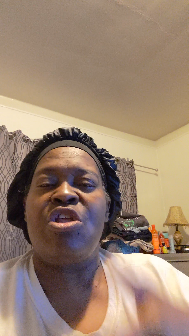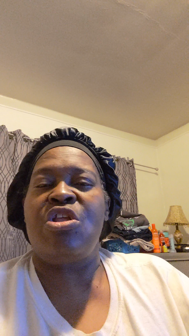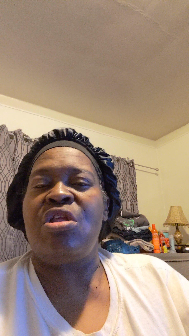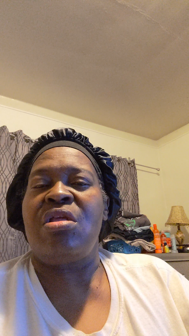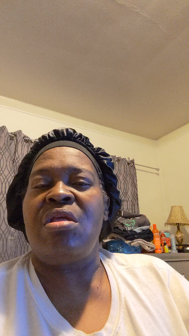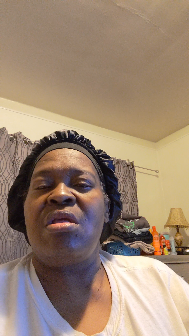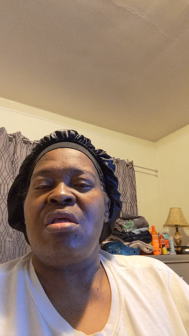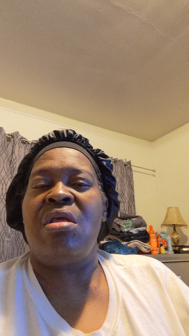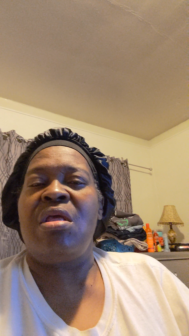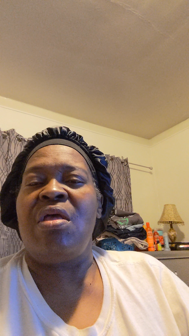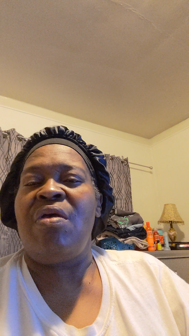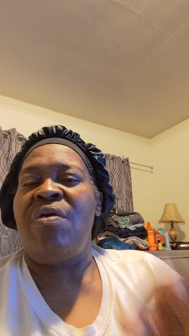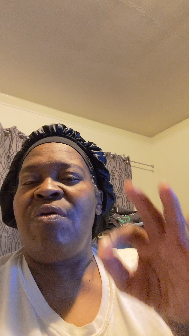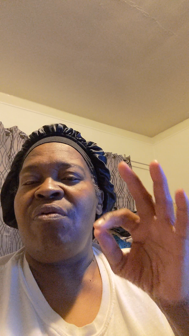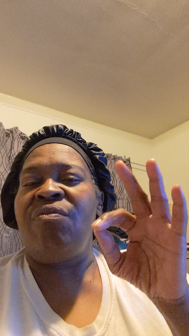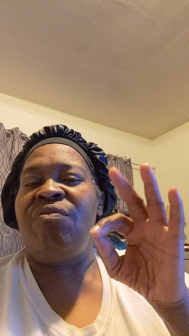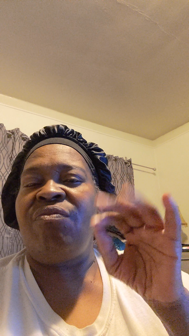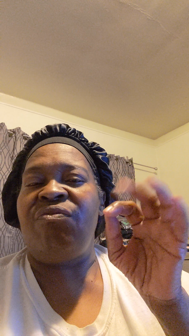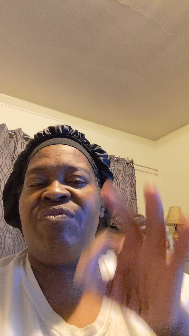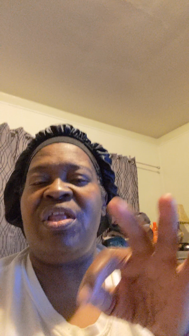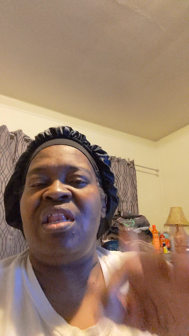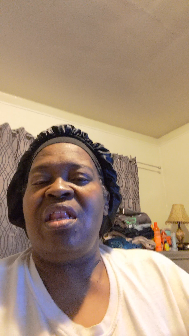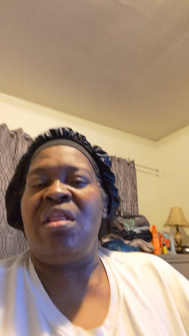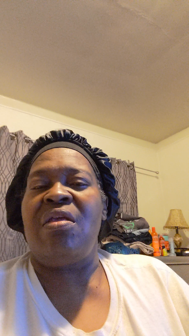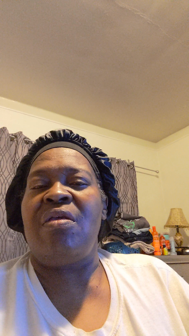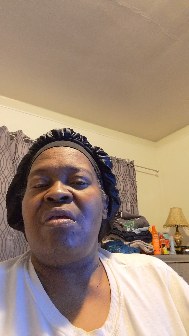fit